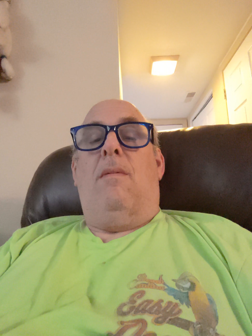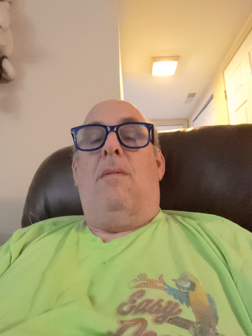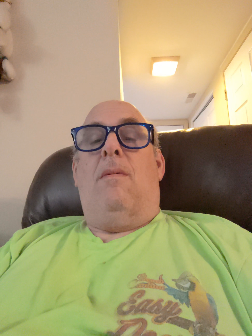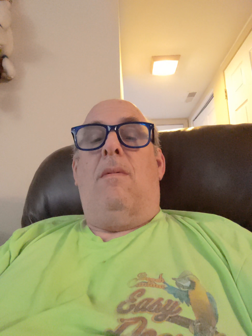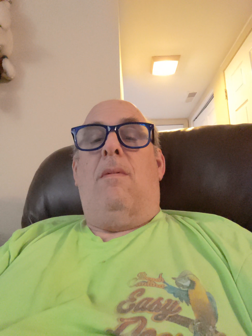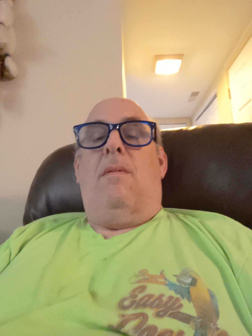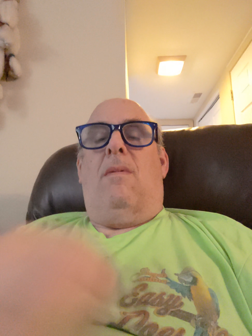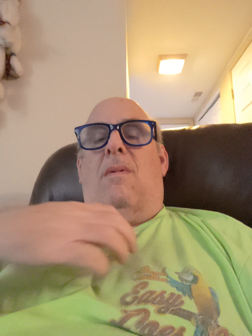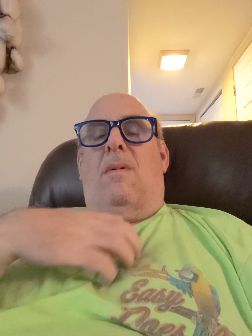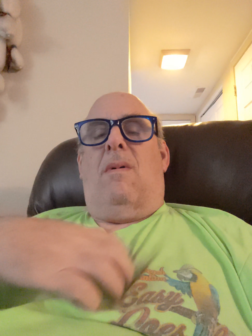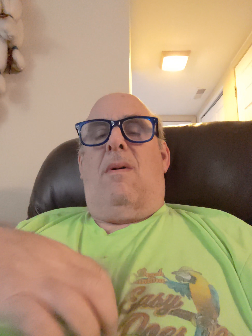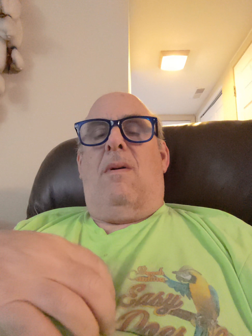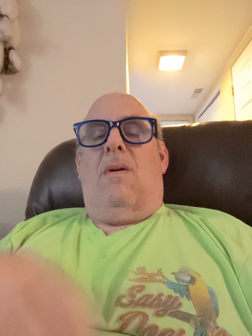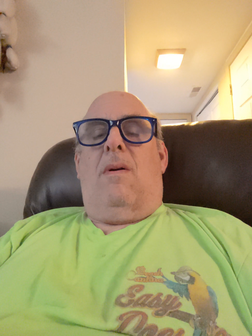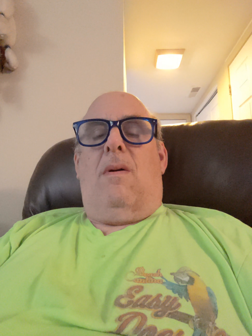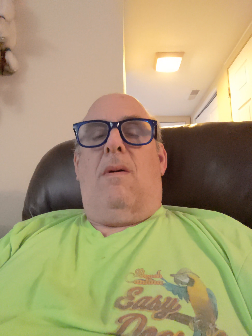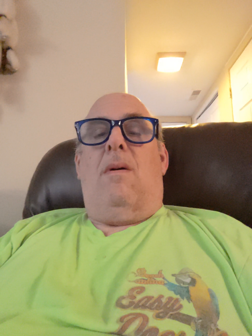hungry